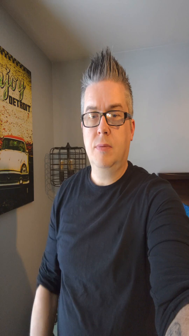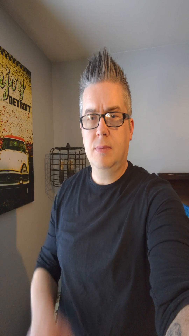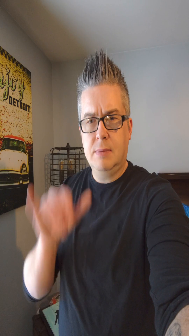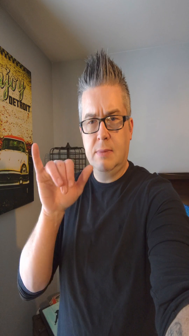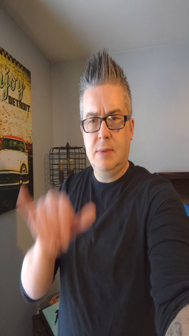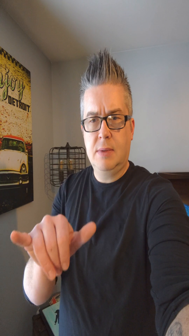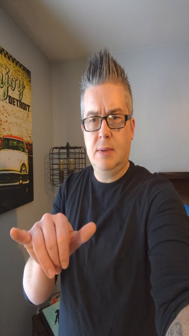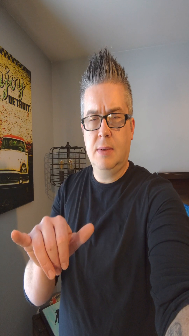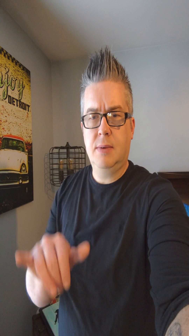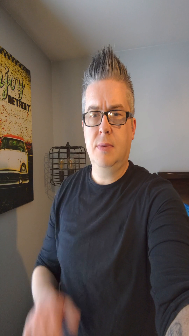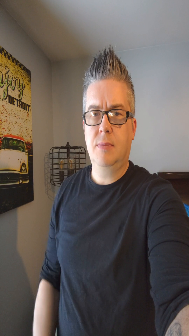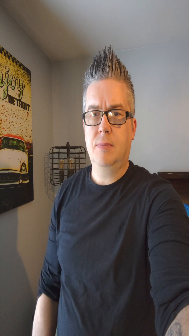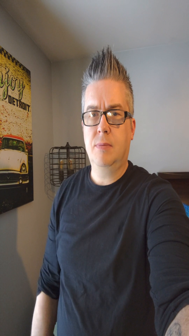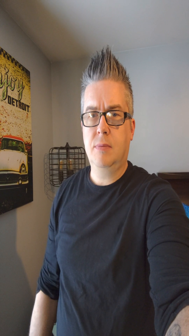stay